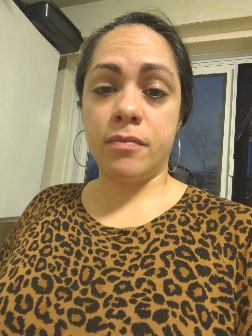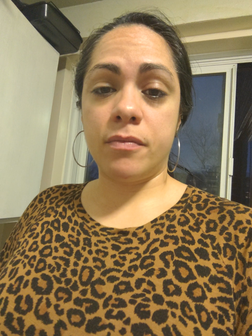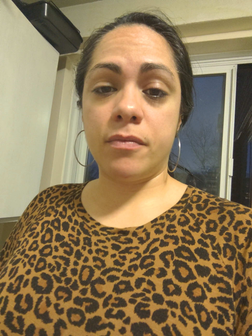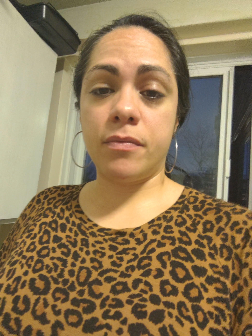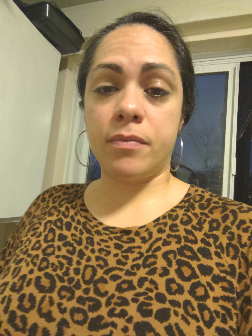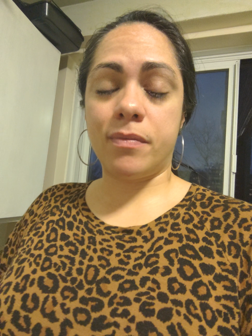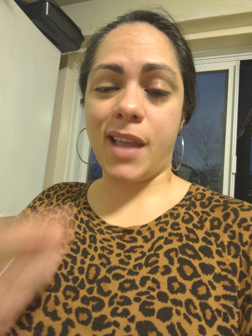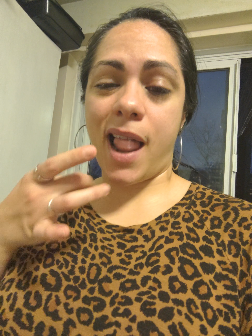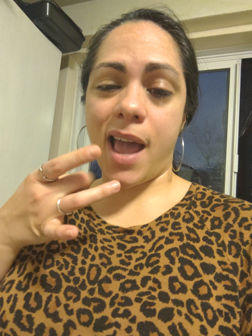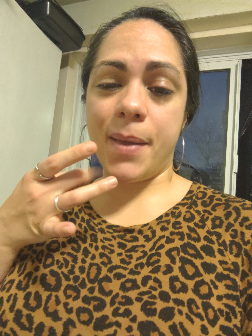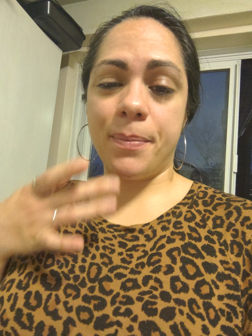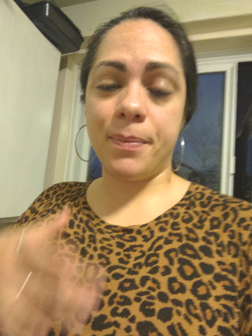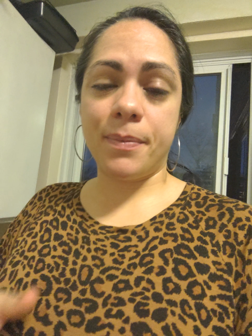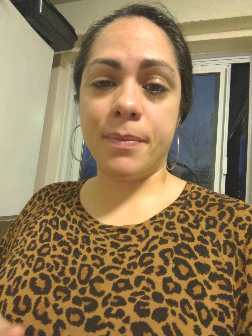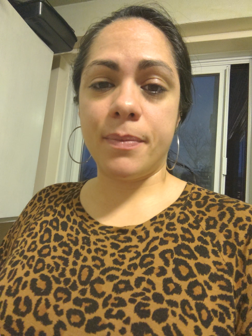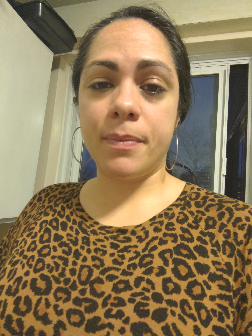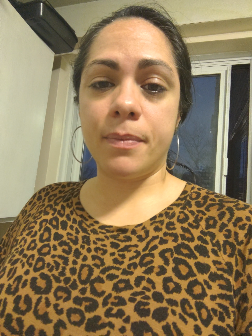lamp